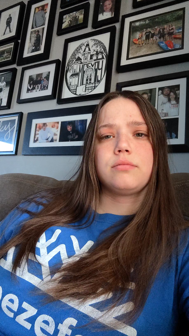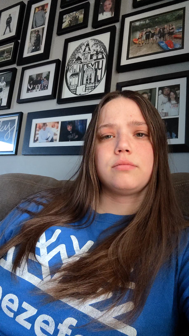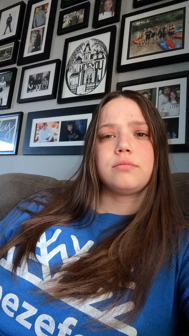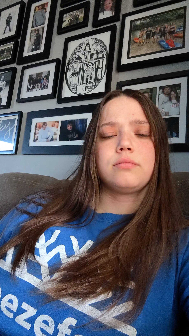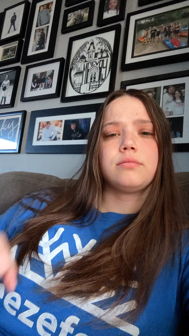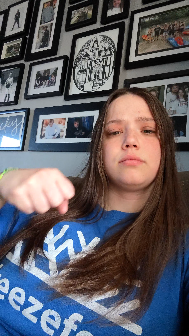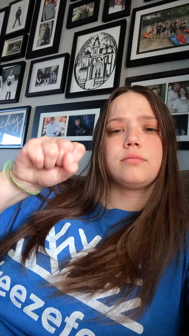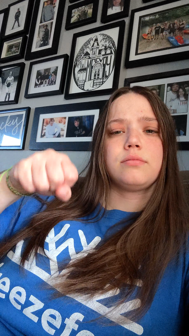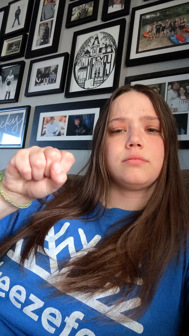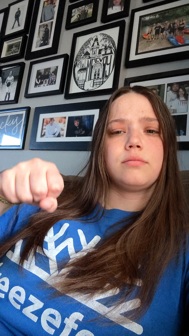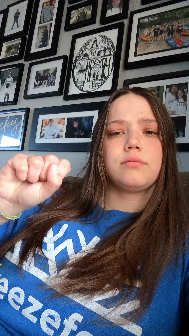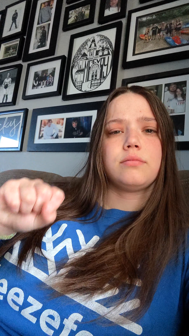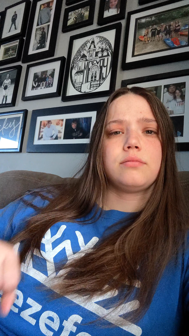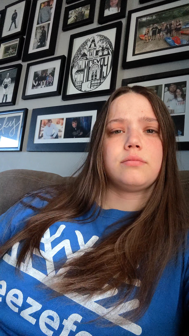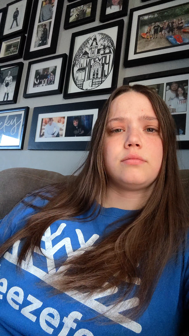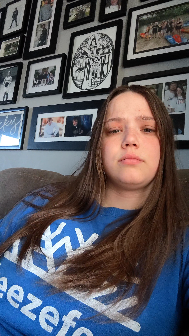motorcycle